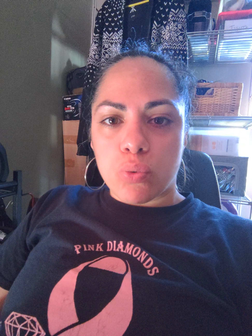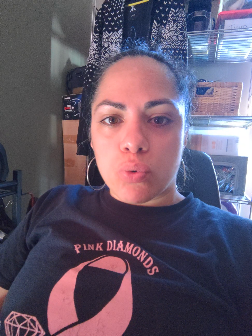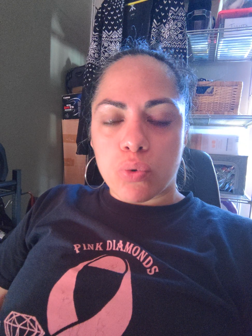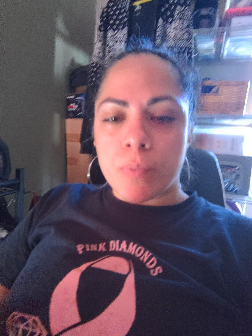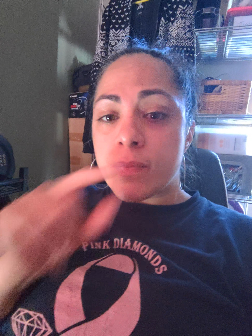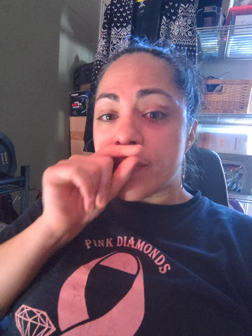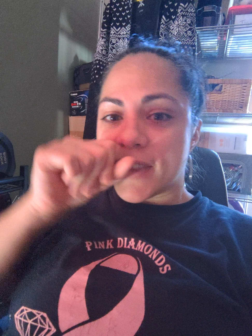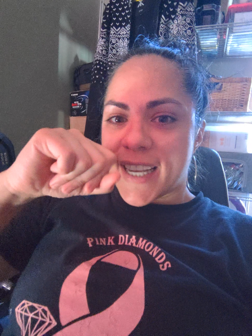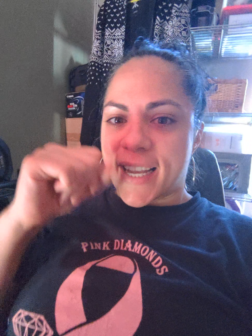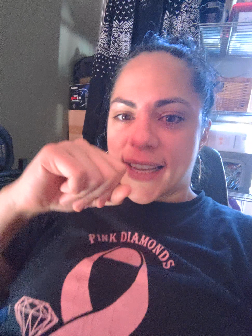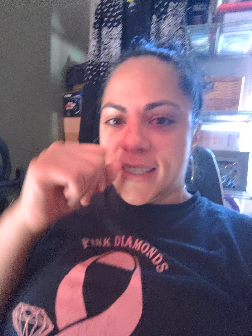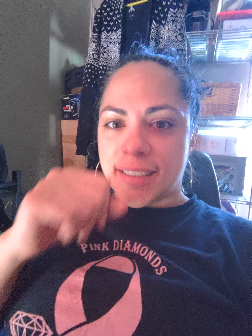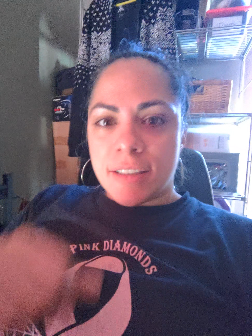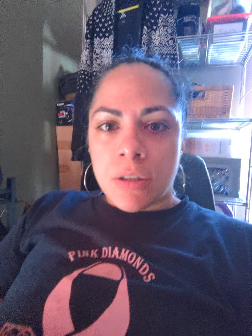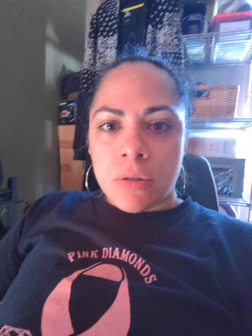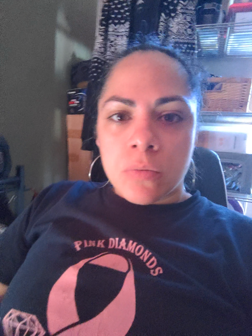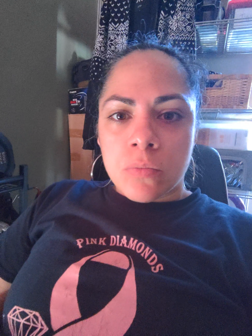hen